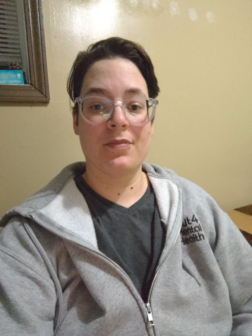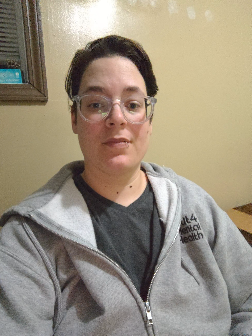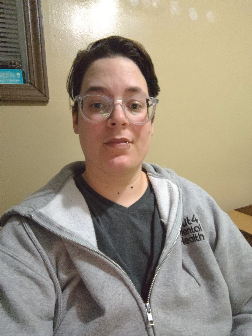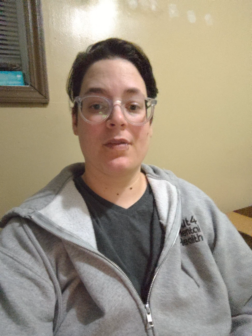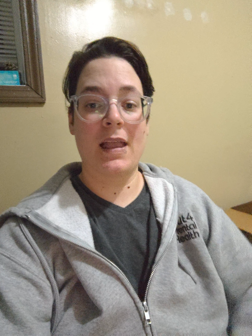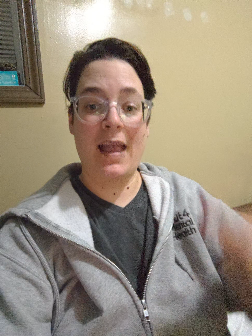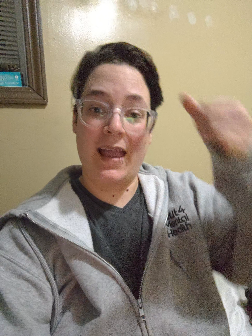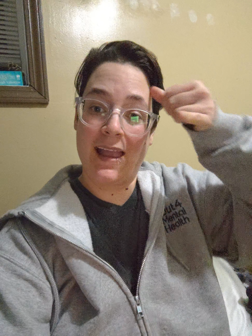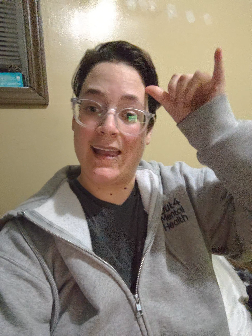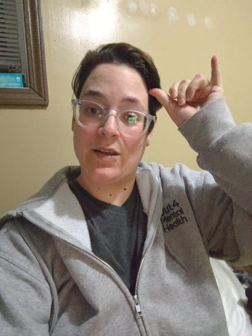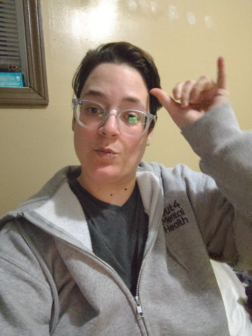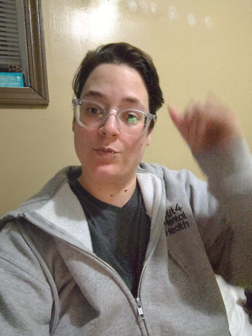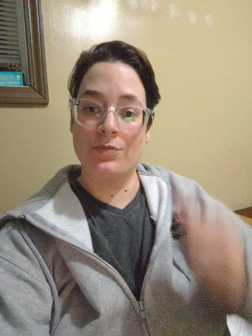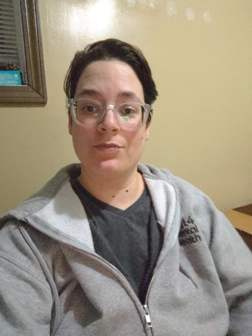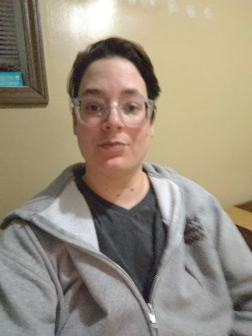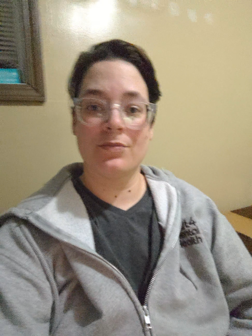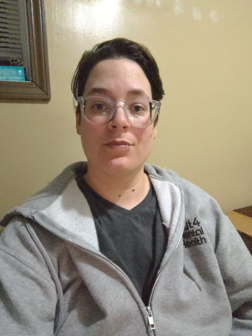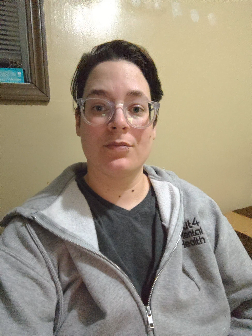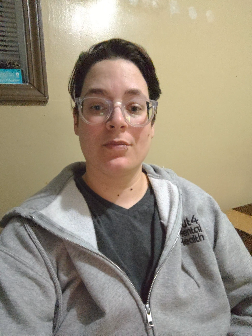cow